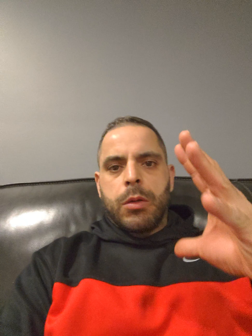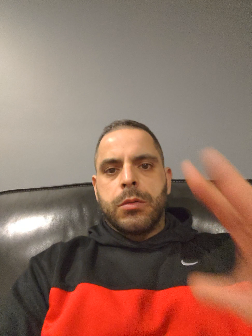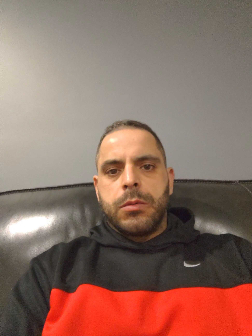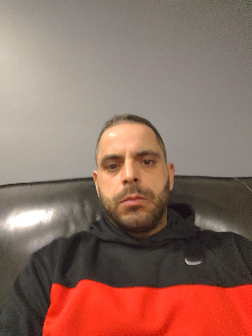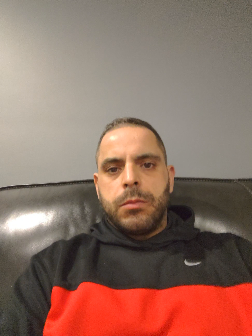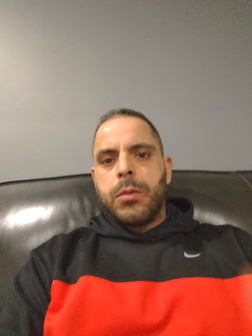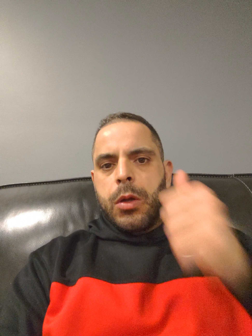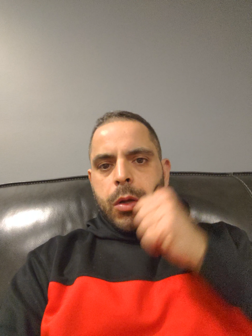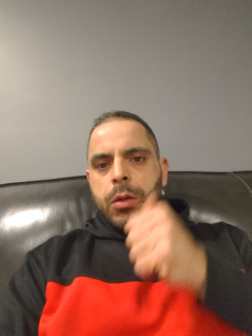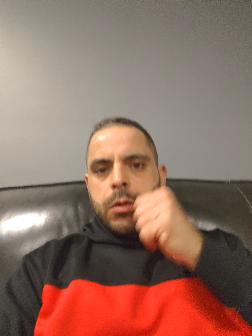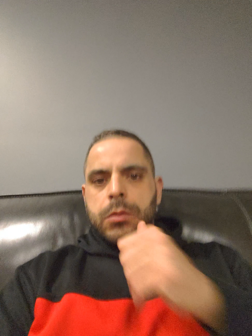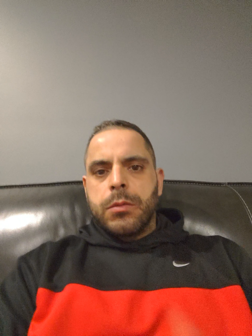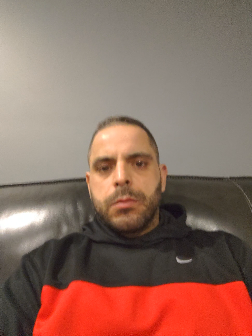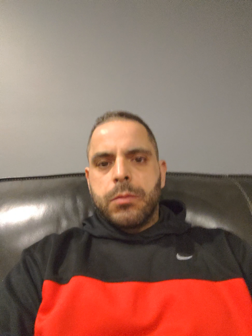girl